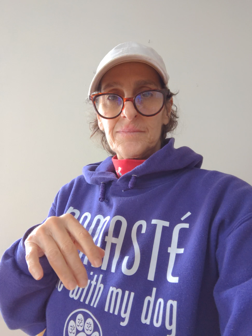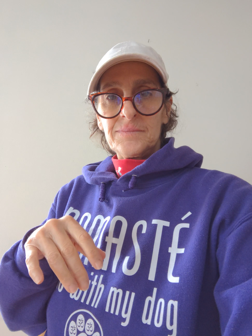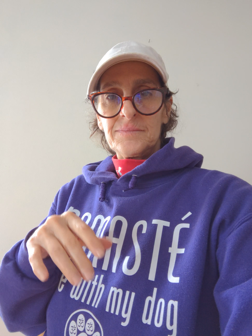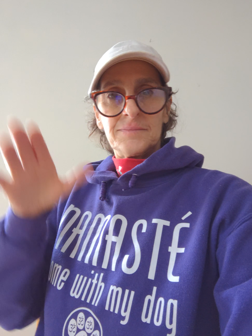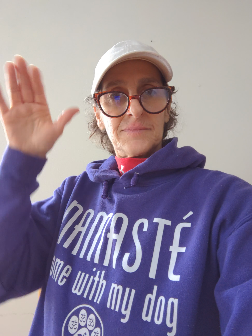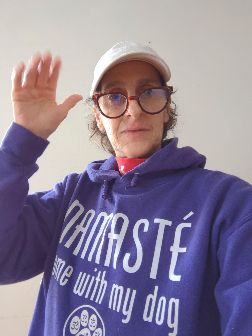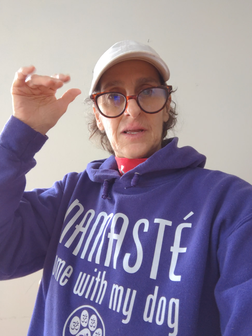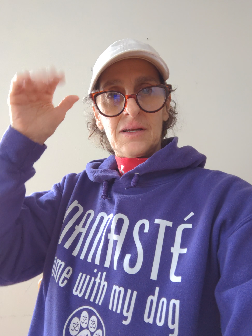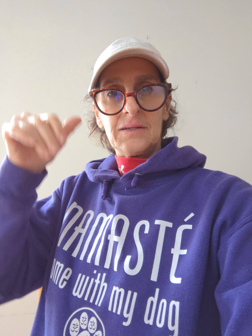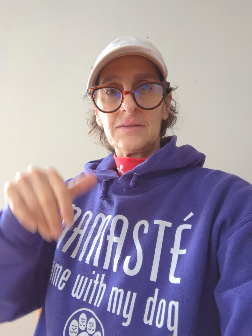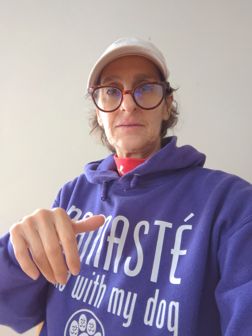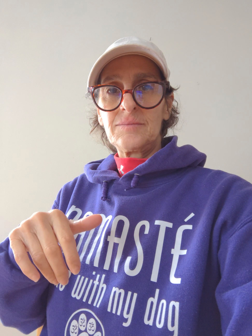donkey